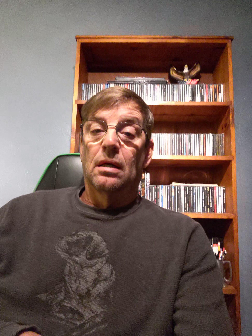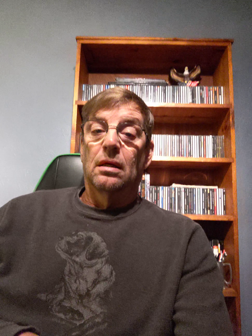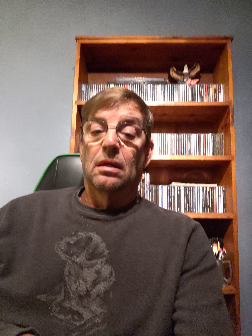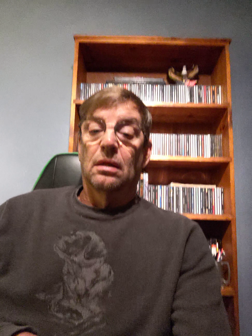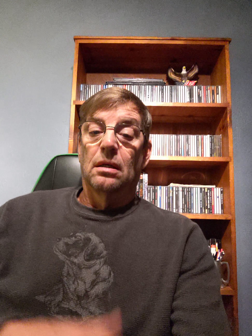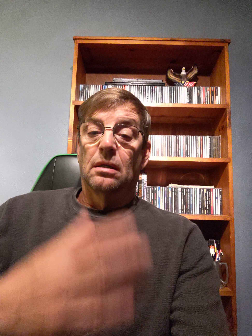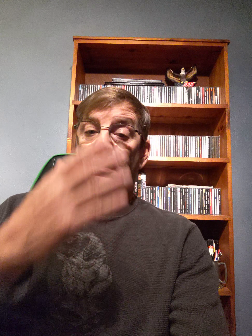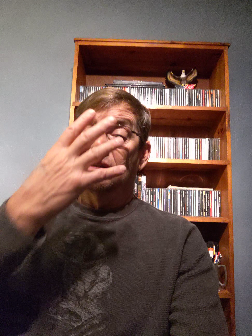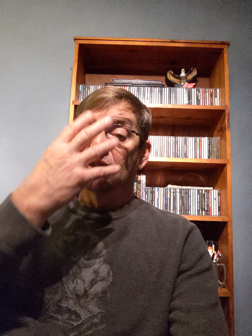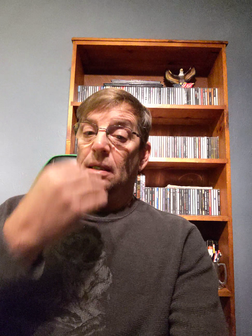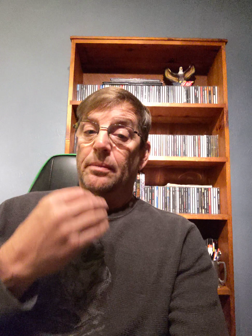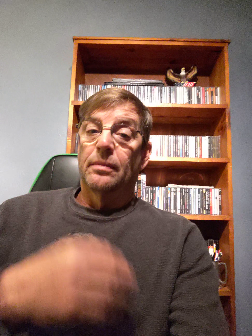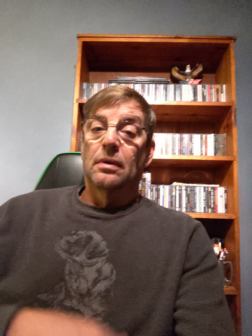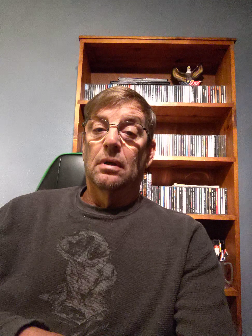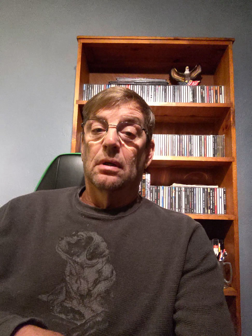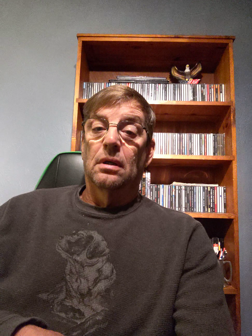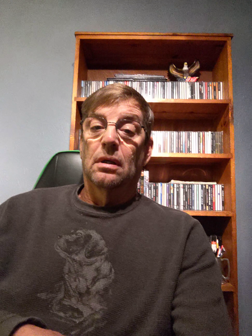sleep